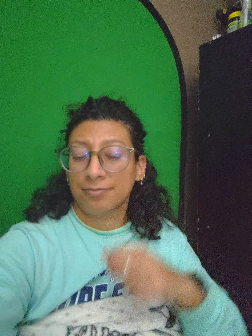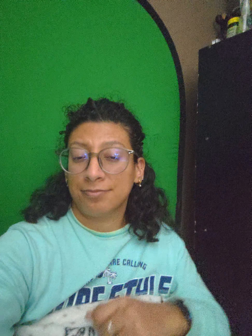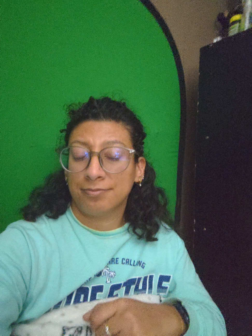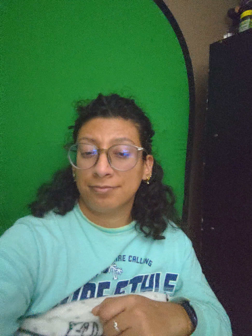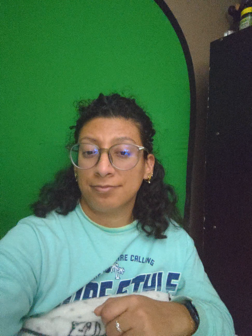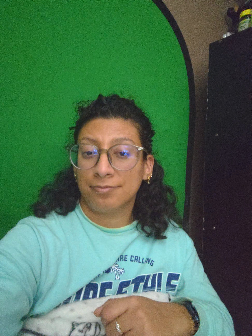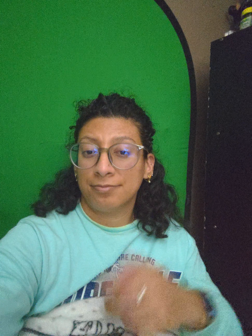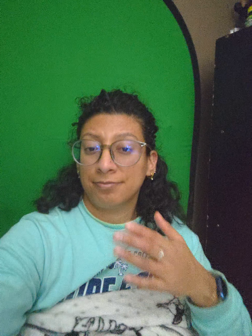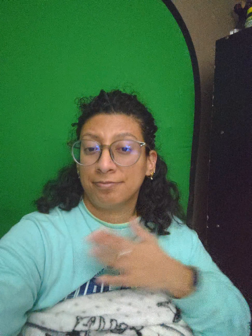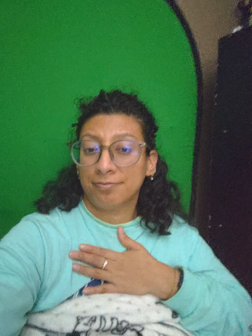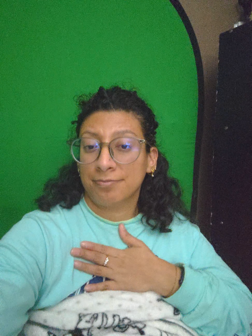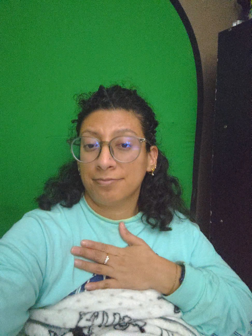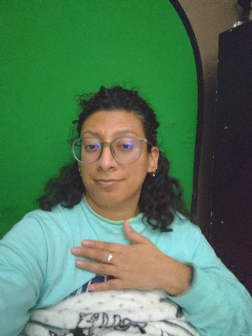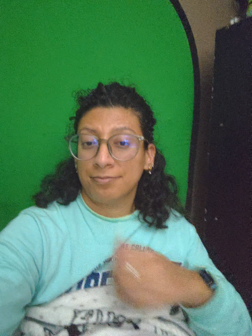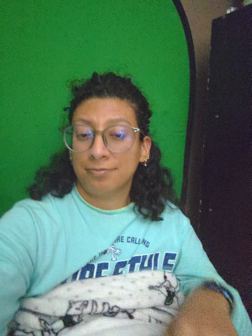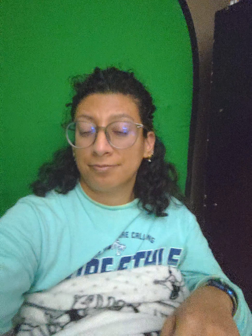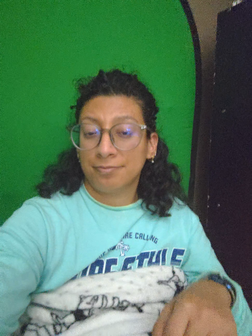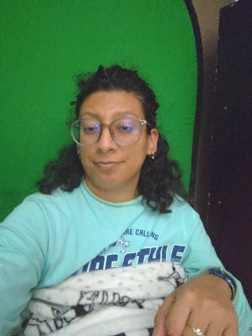my